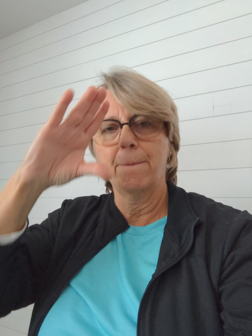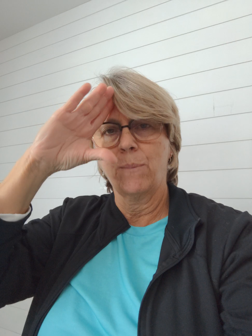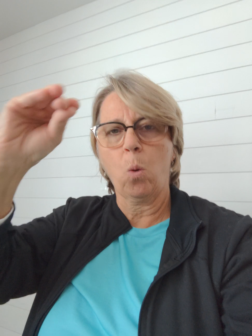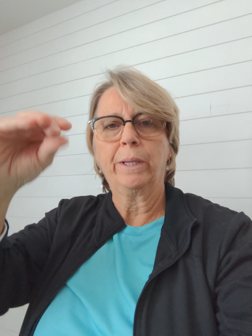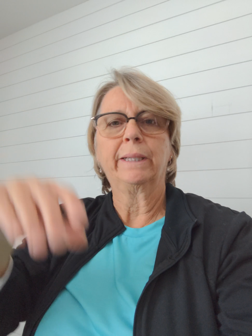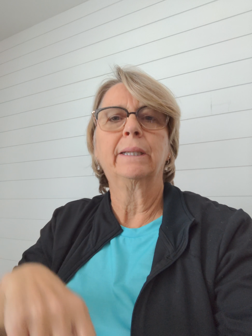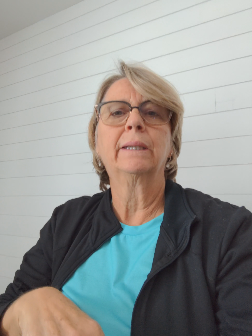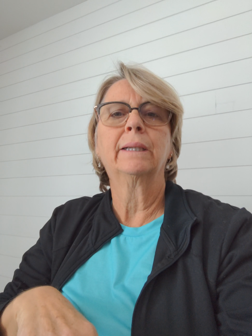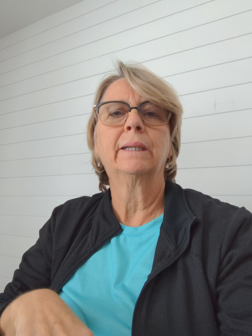boy